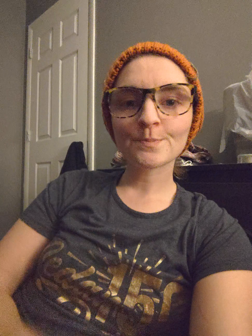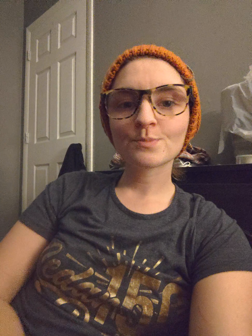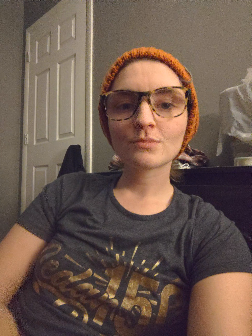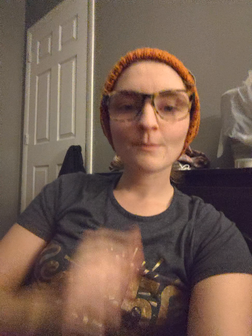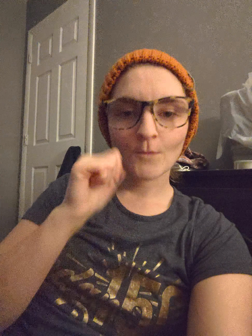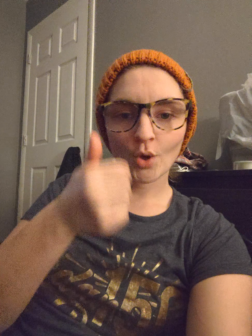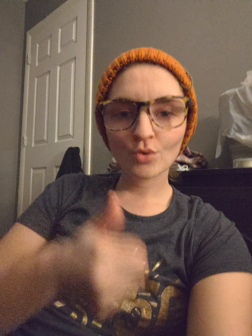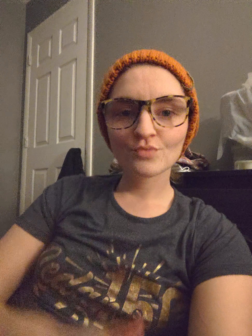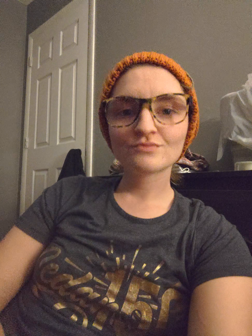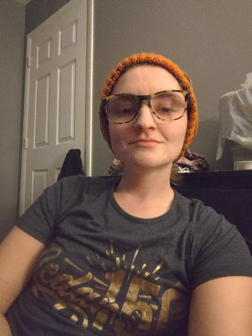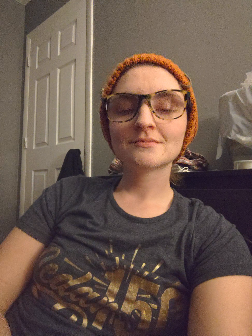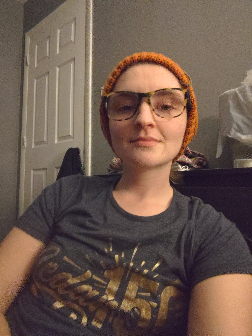tomorrow